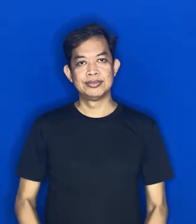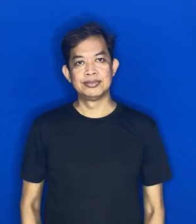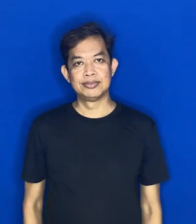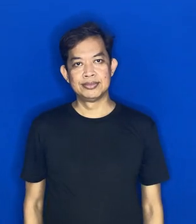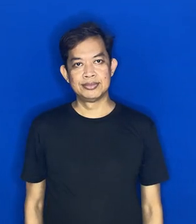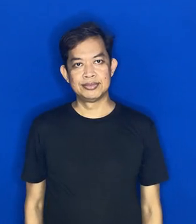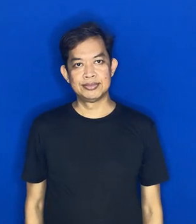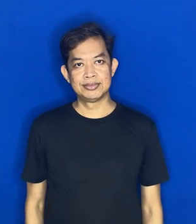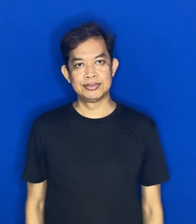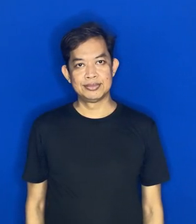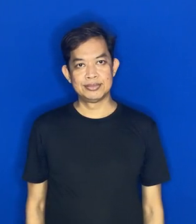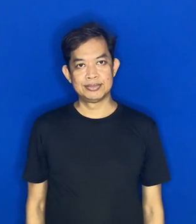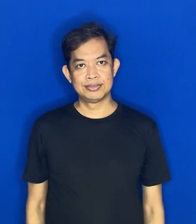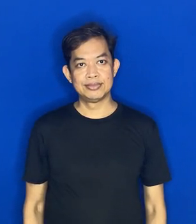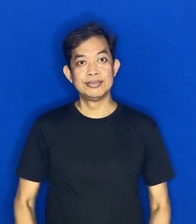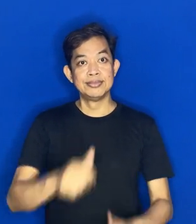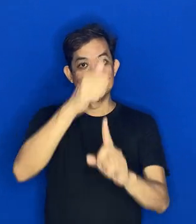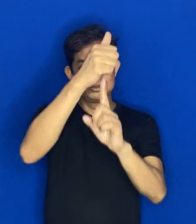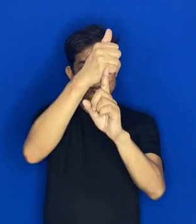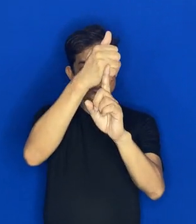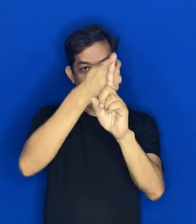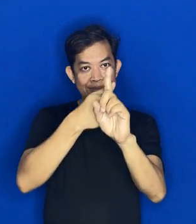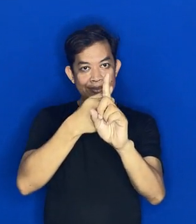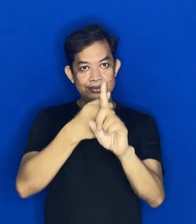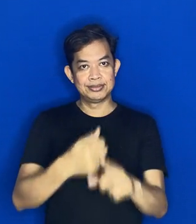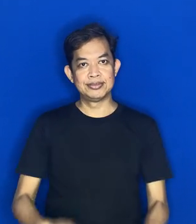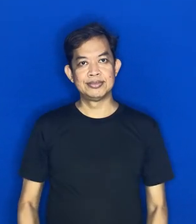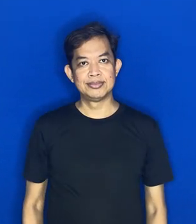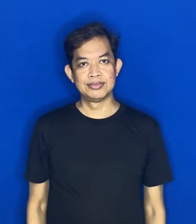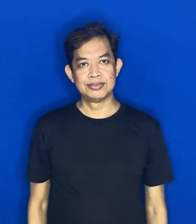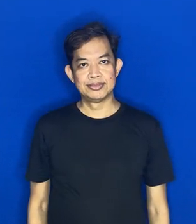april